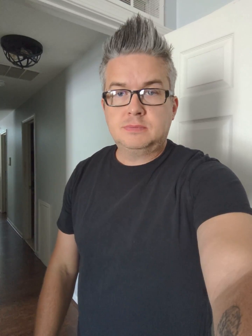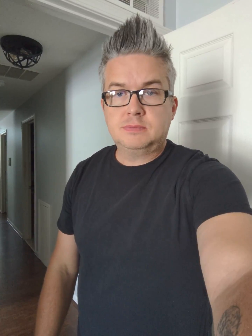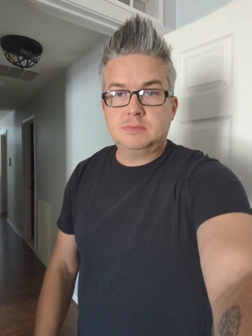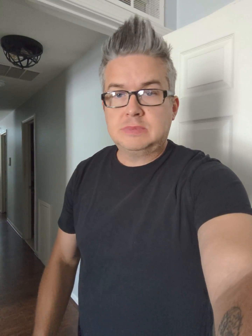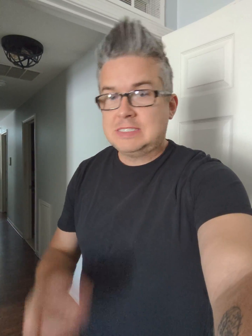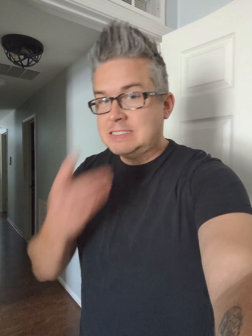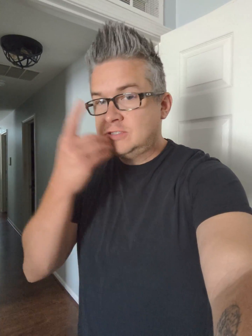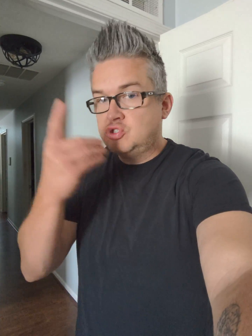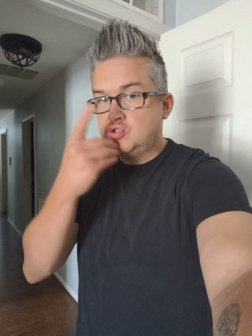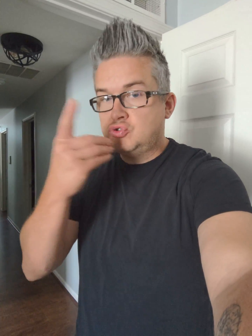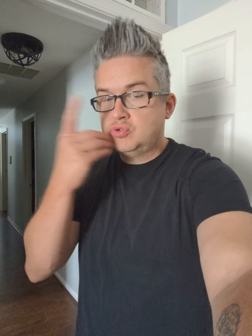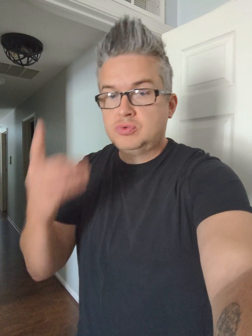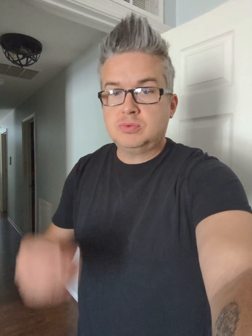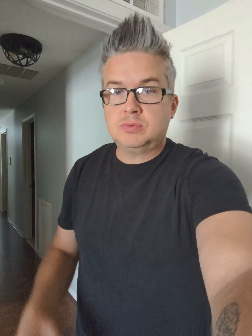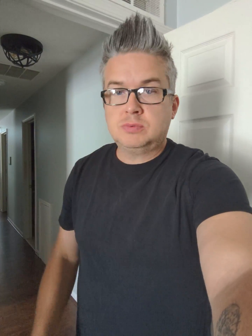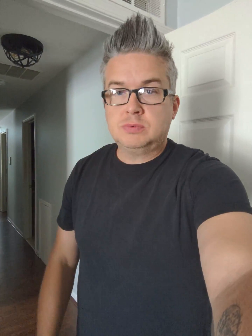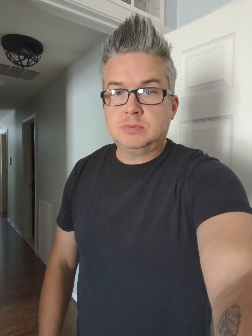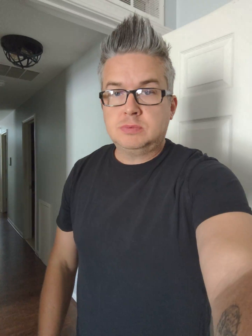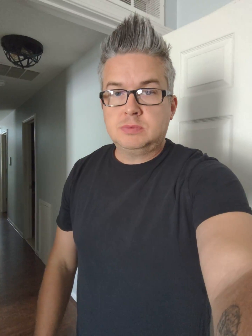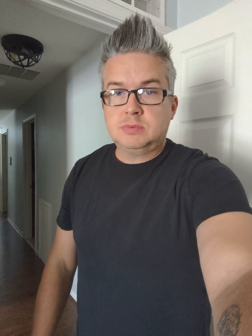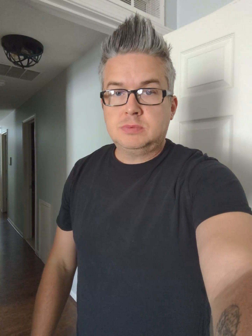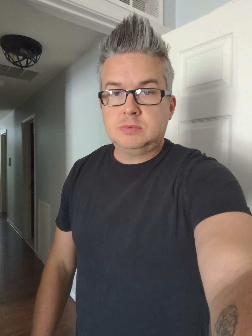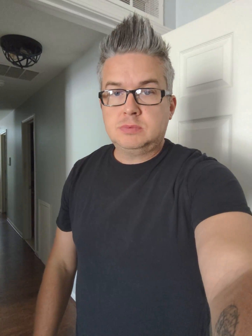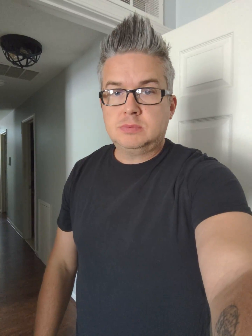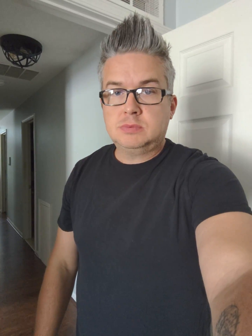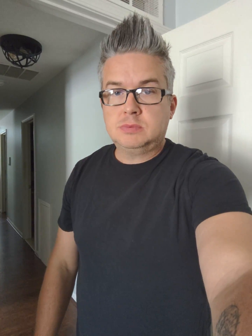dinner